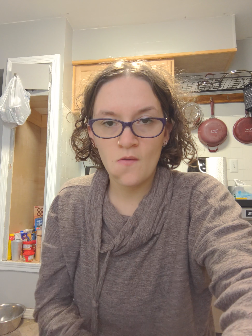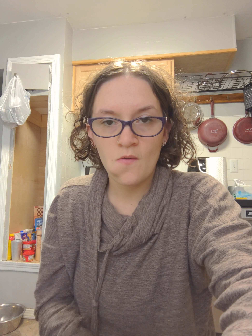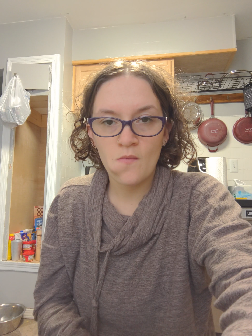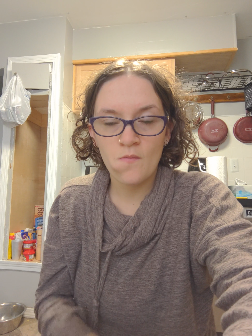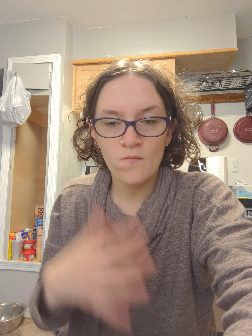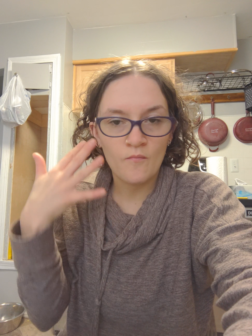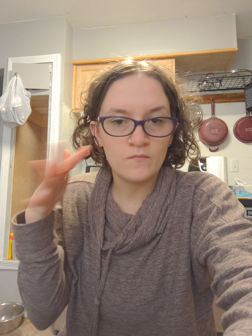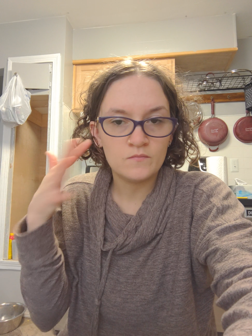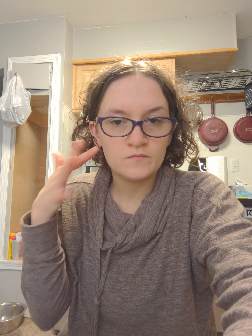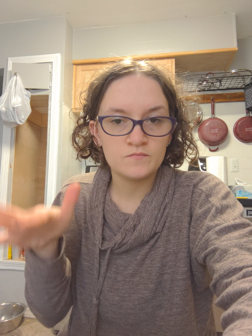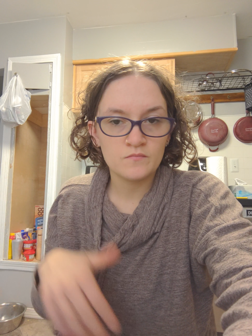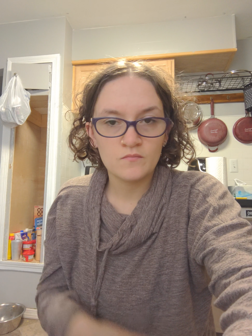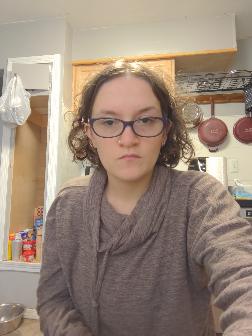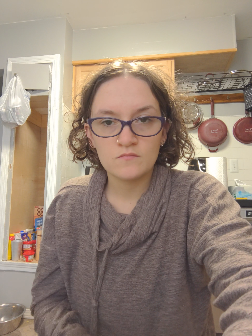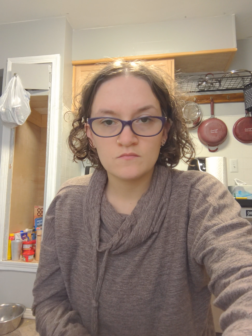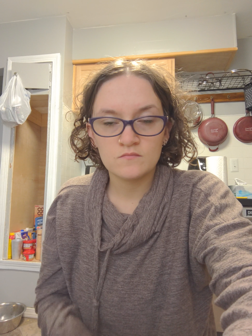noisy